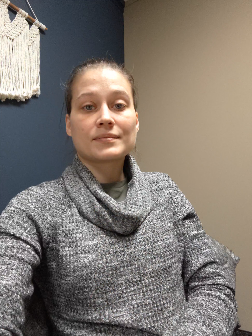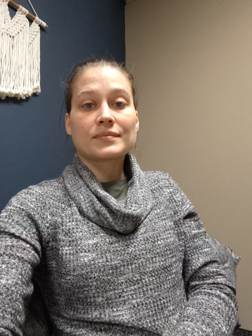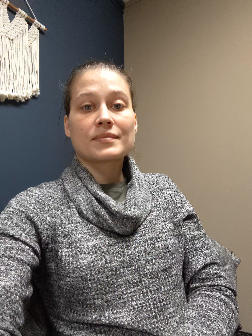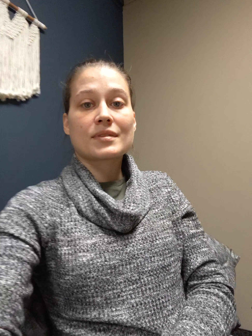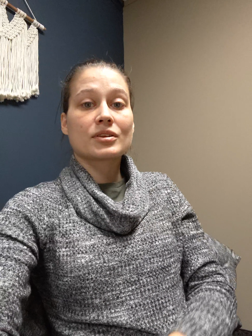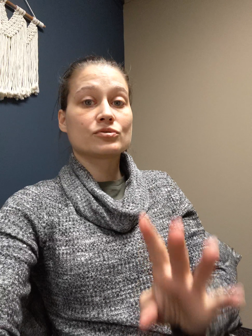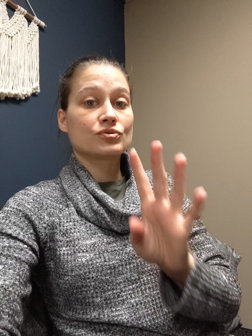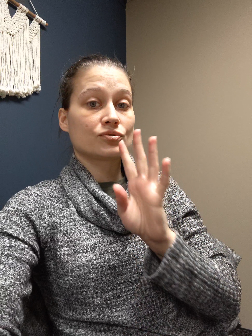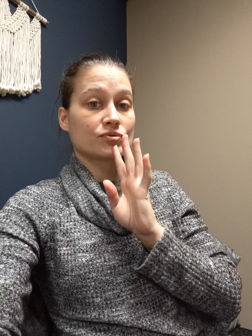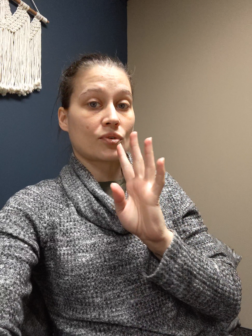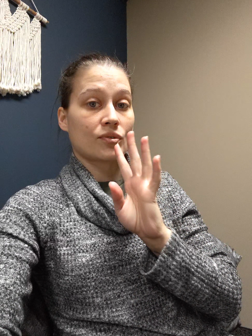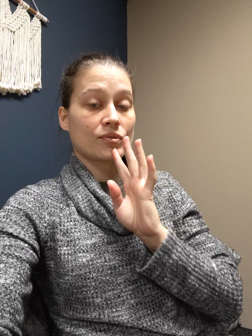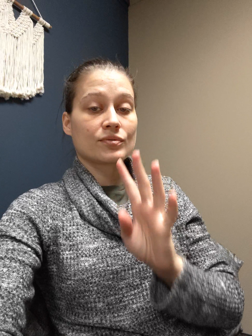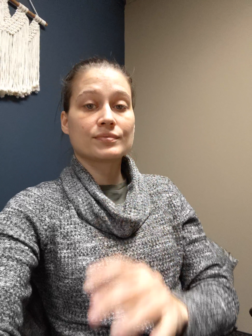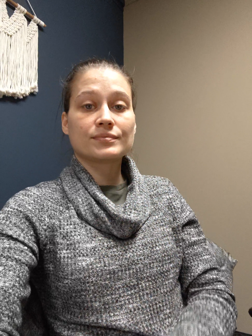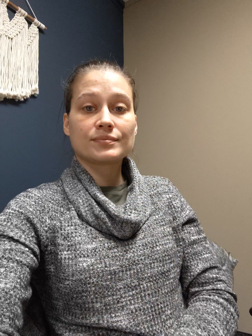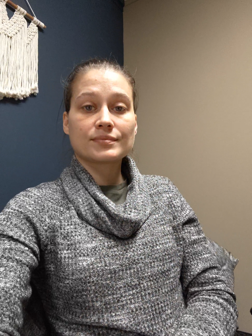talk